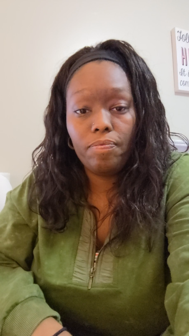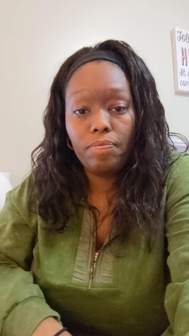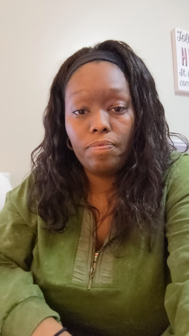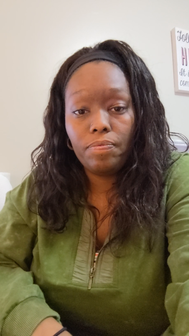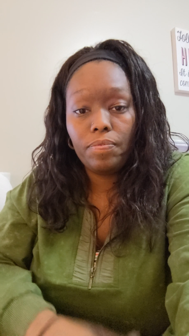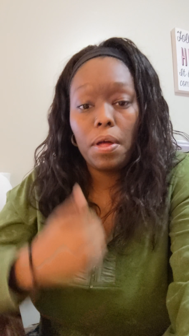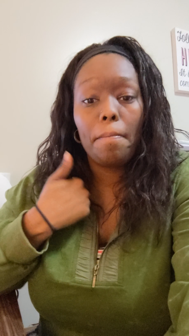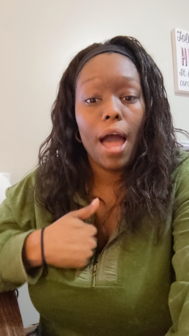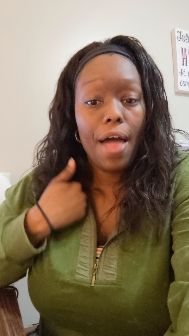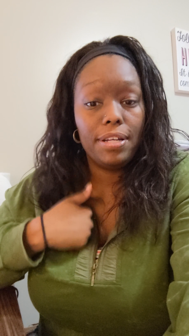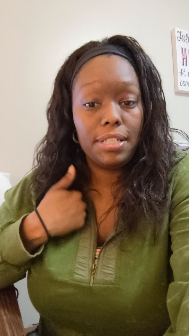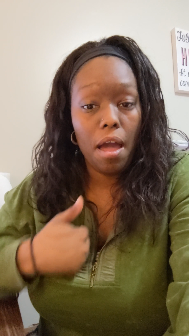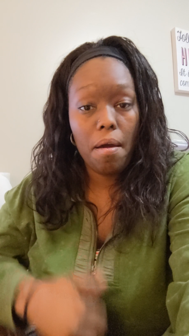bathtub